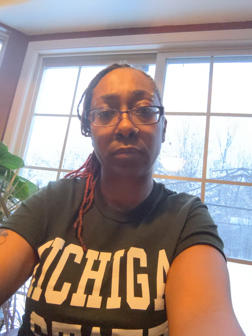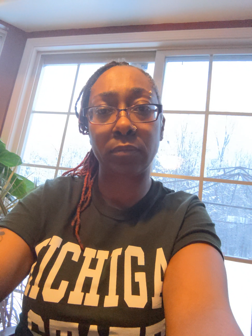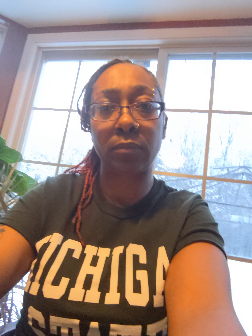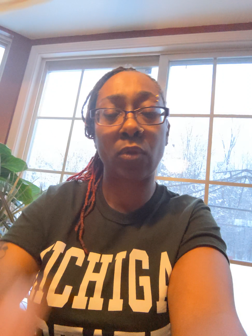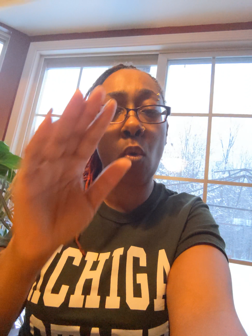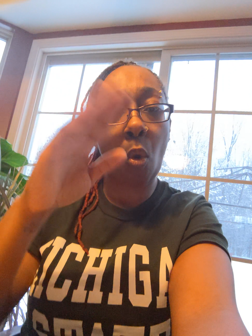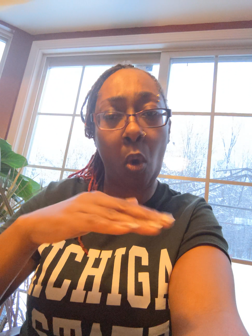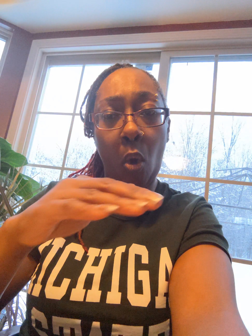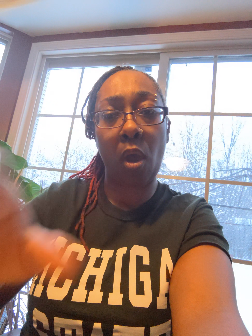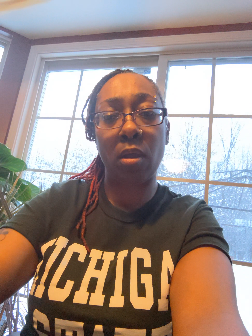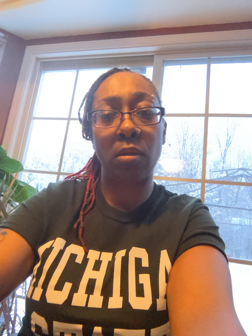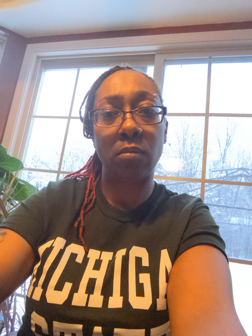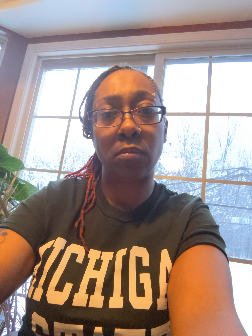on